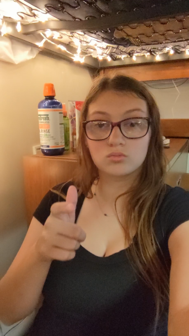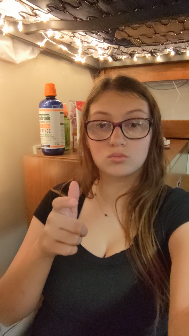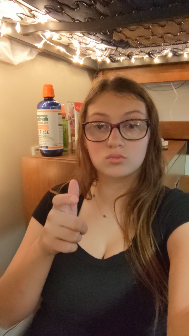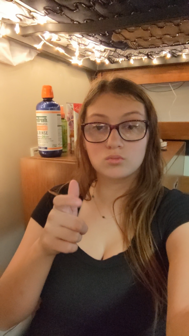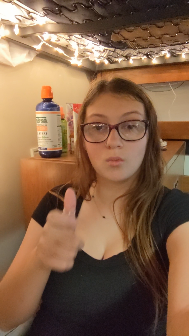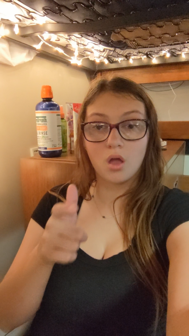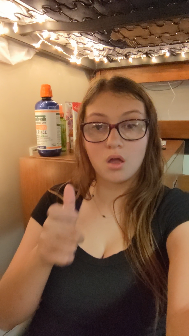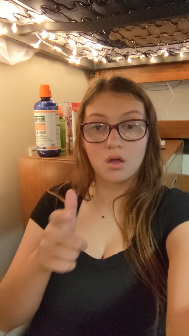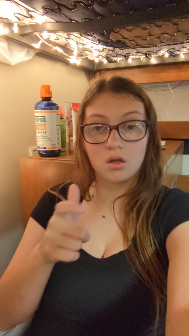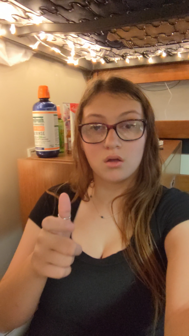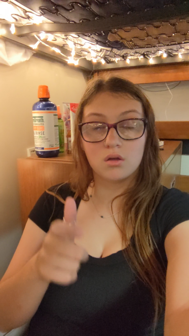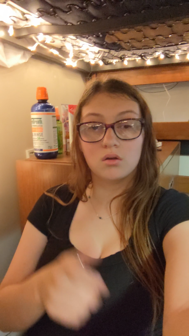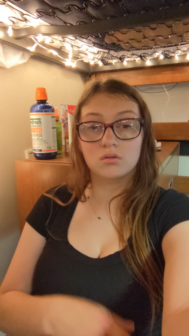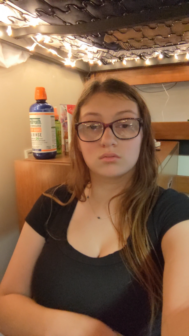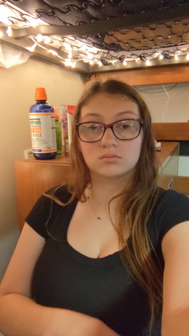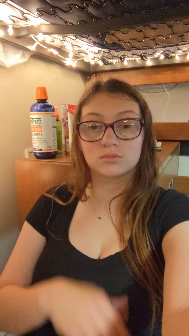run